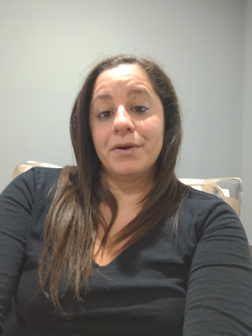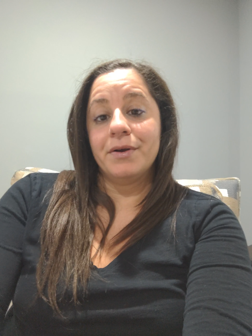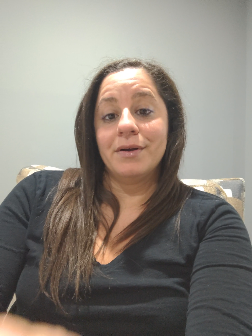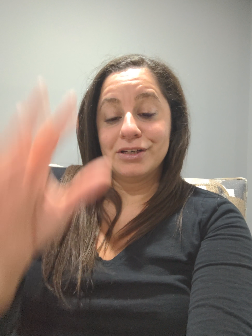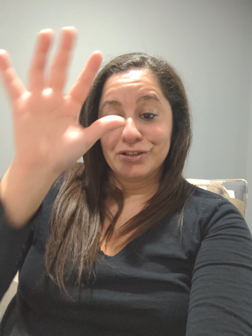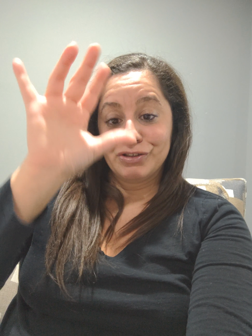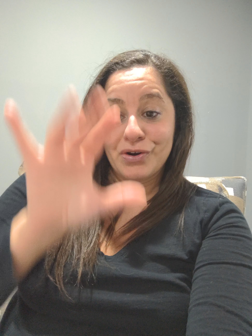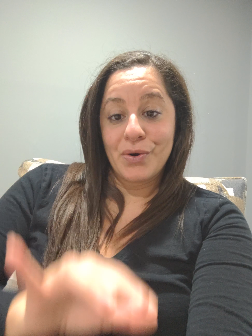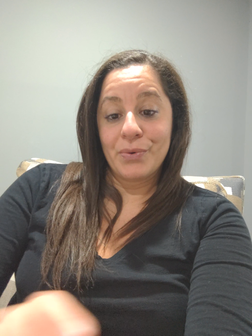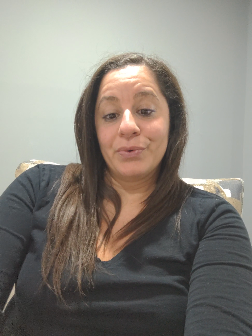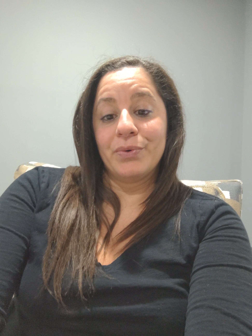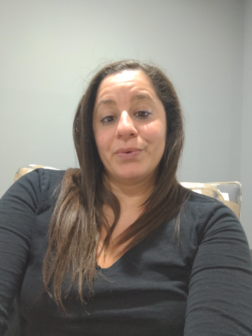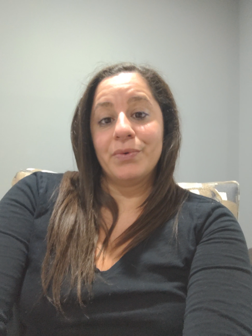snow